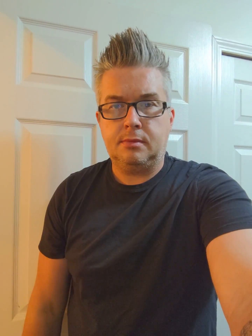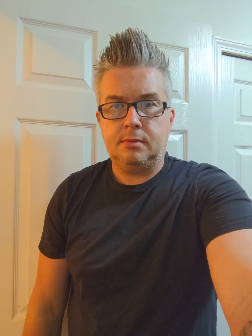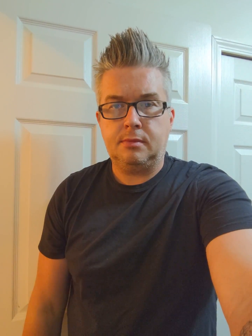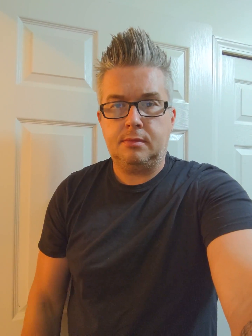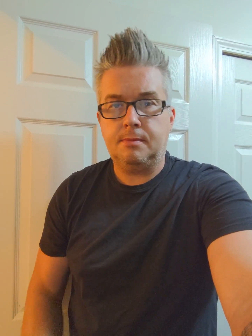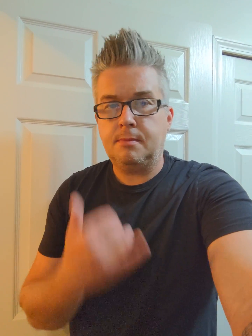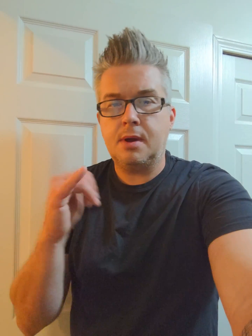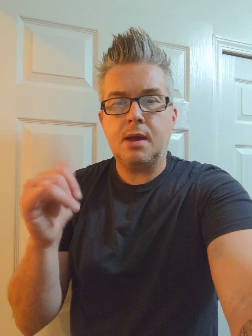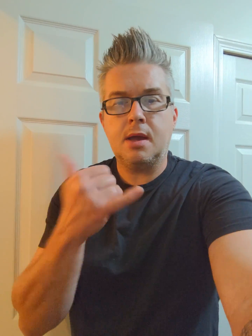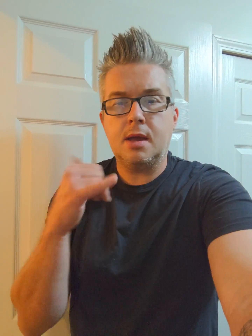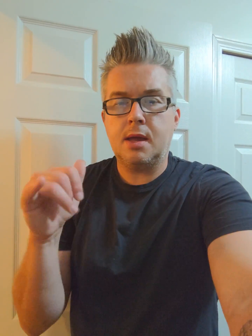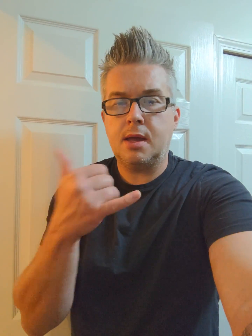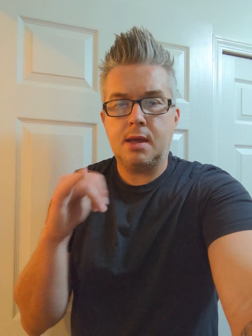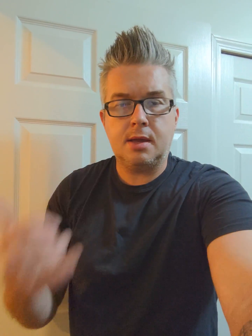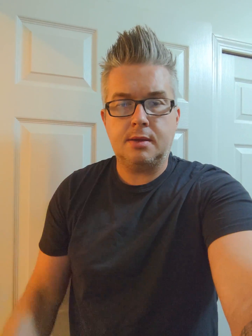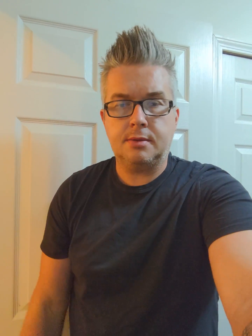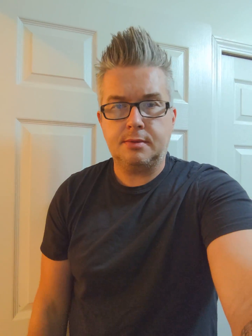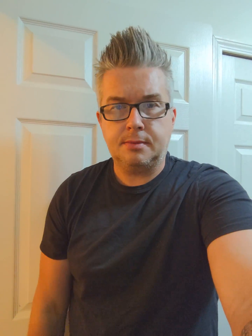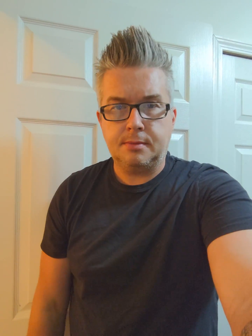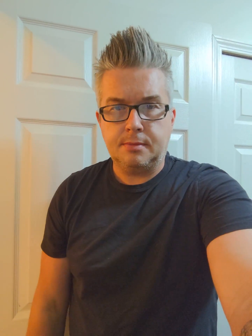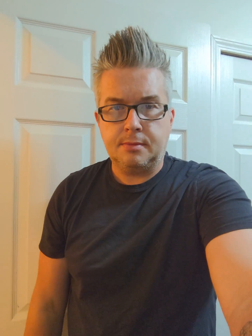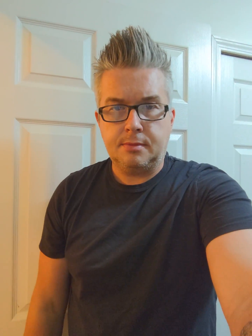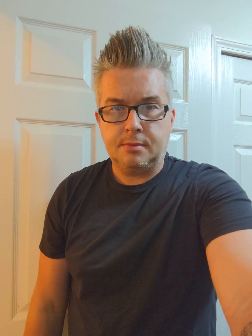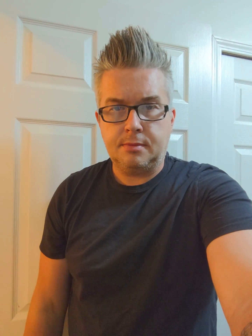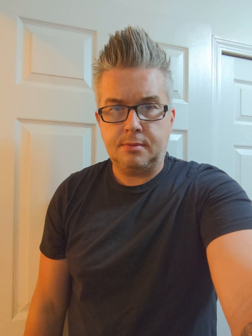play